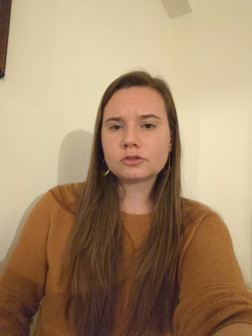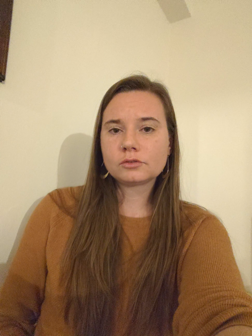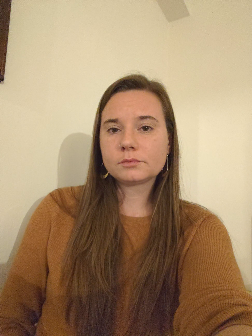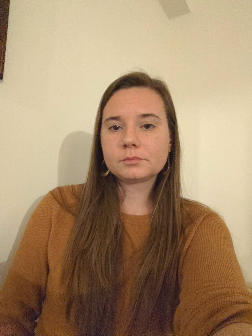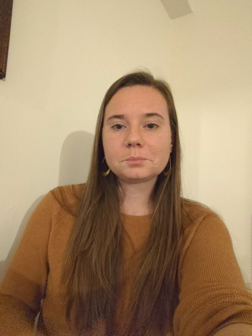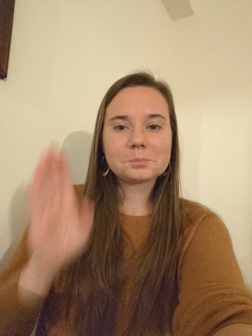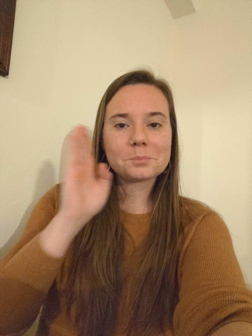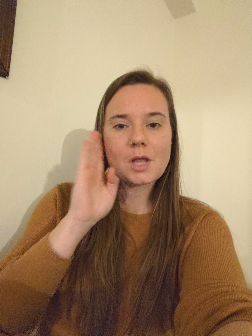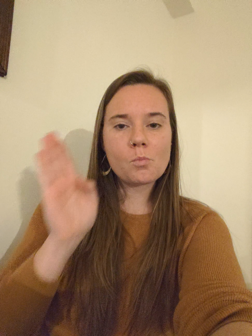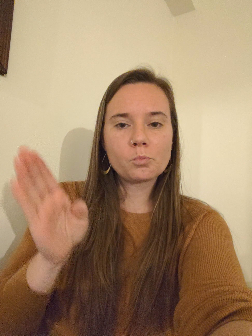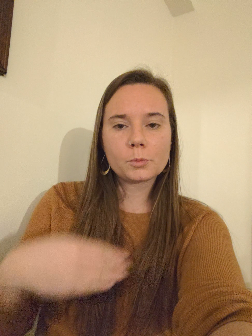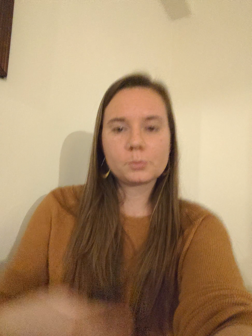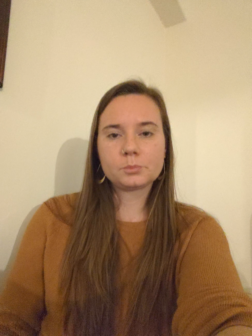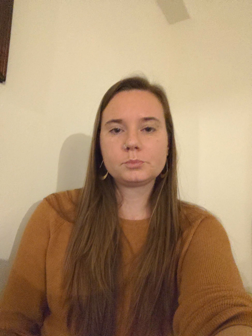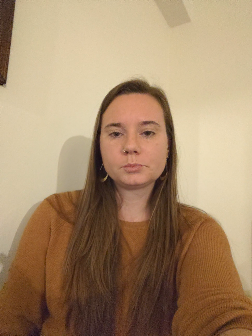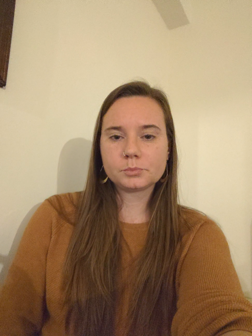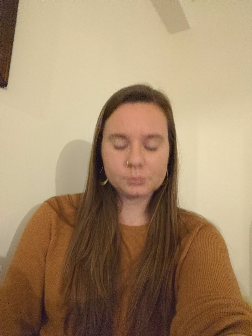bedroom